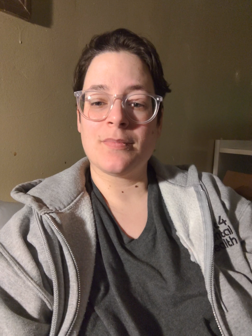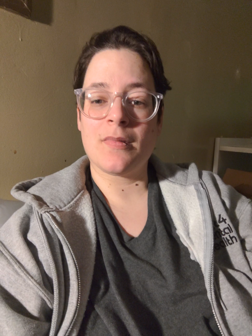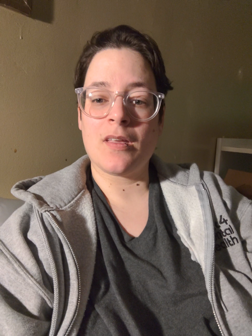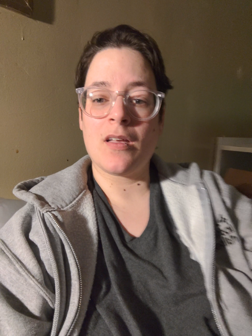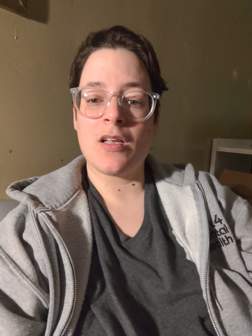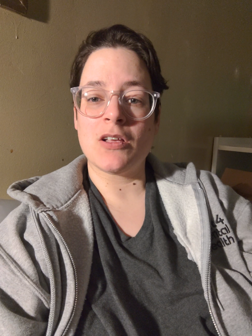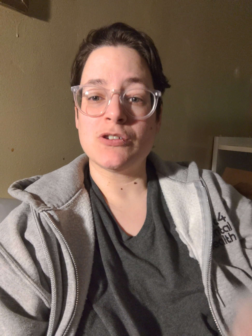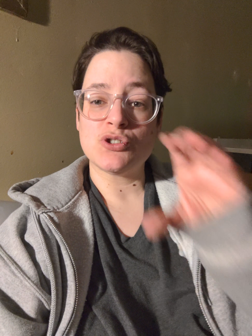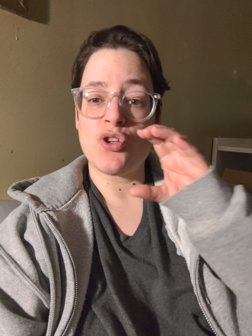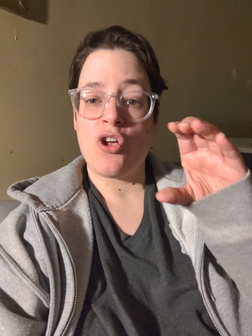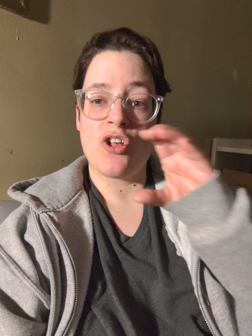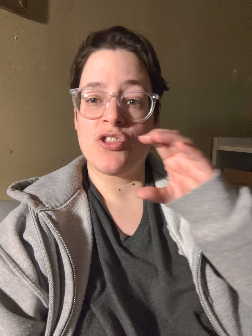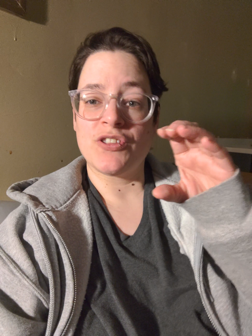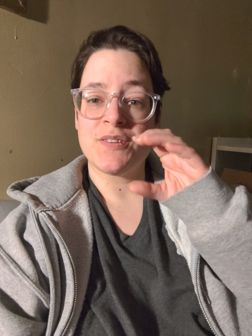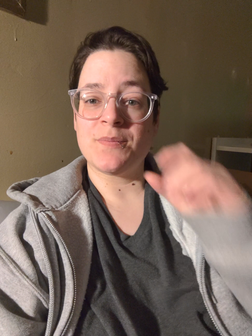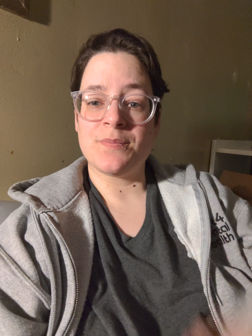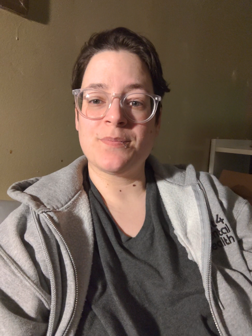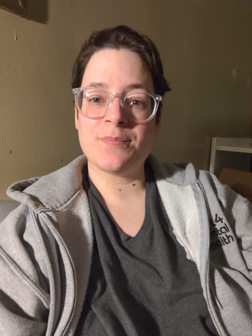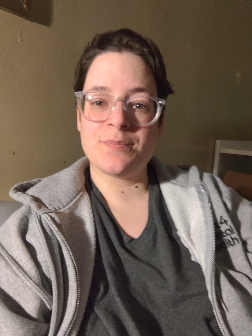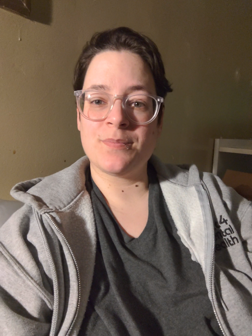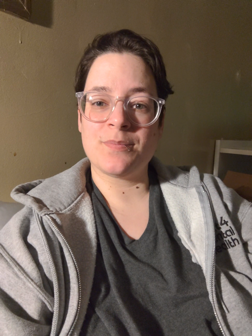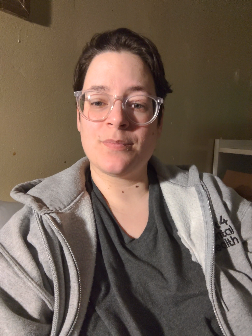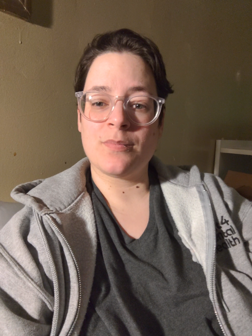chocolate